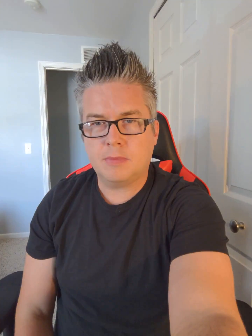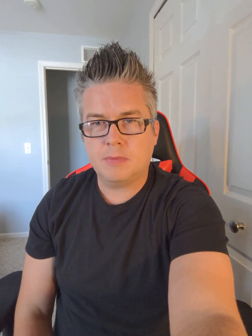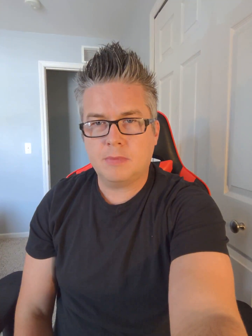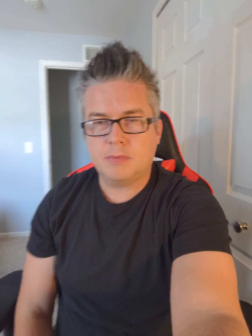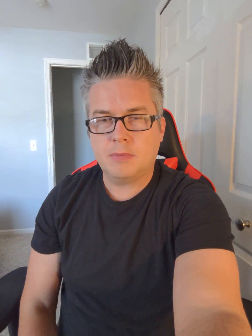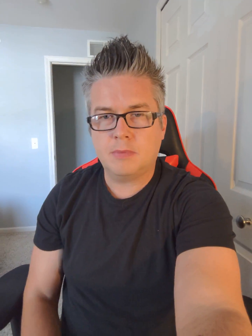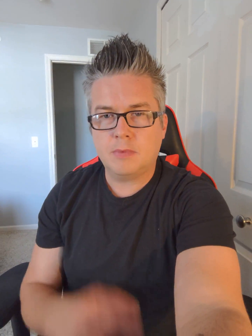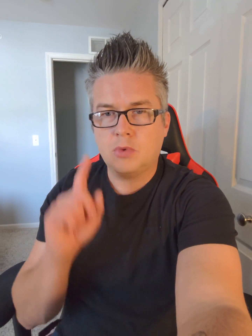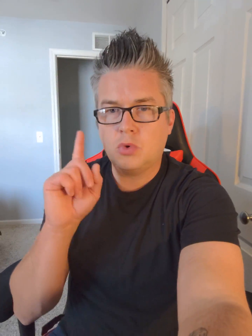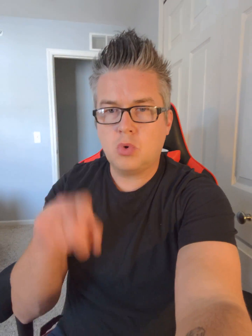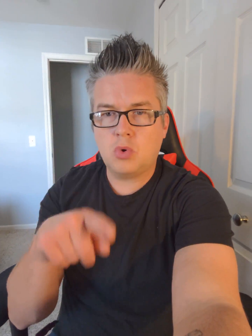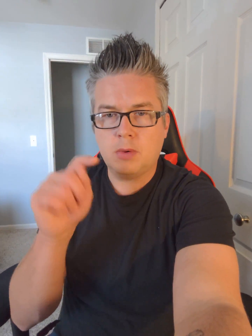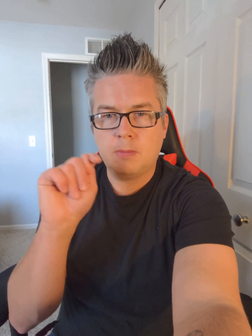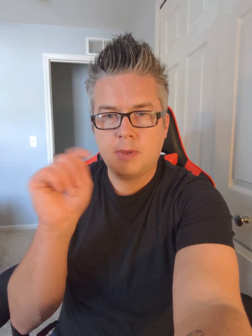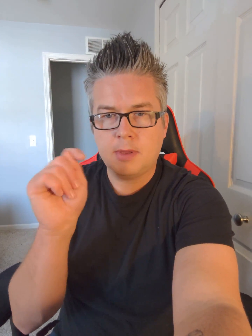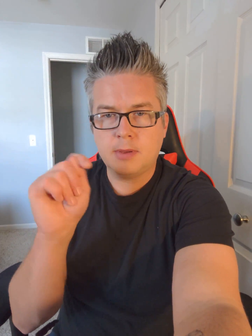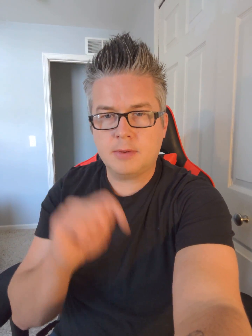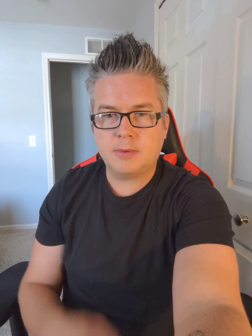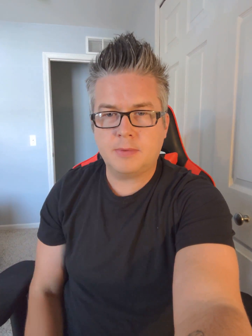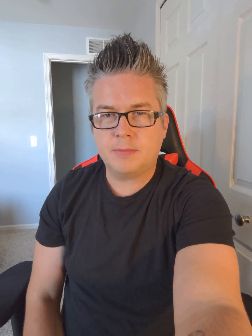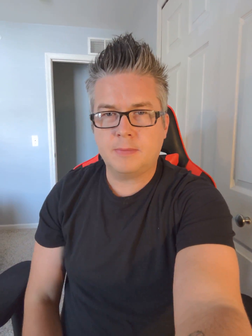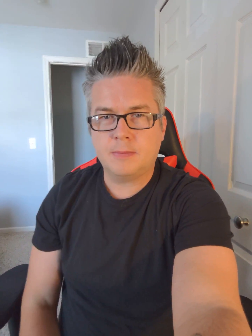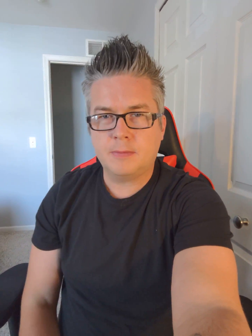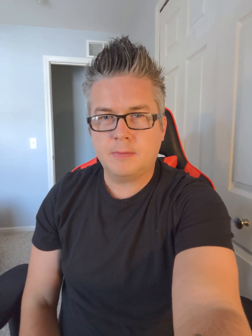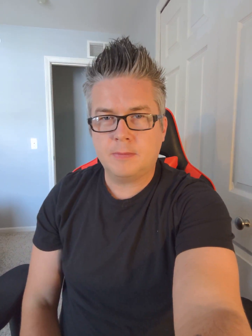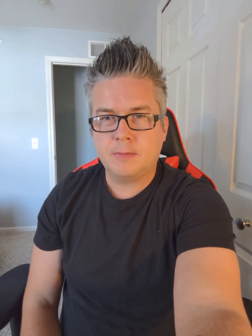go potty